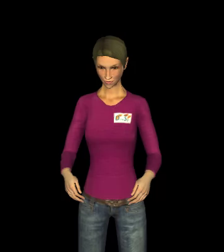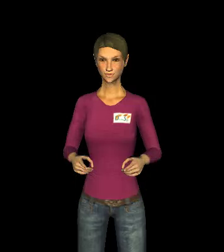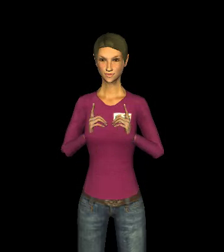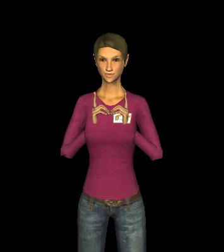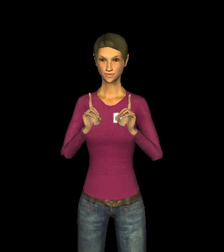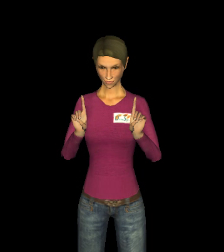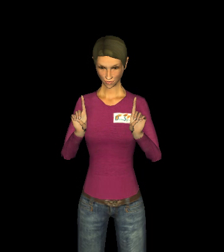ديمقراطية